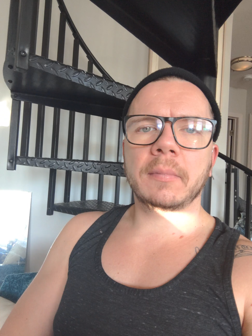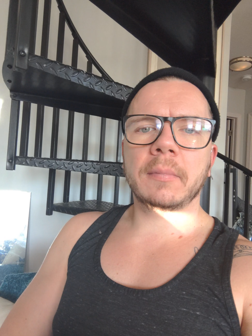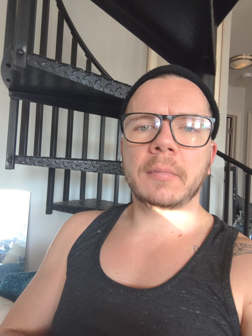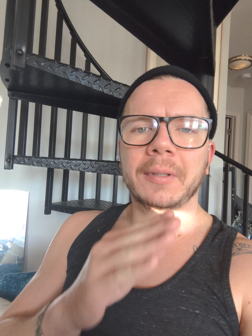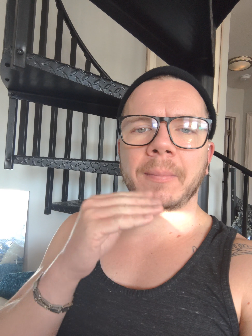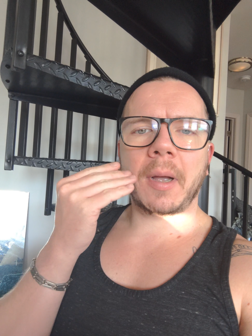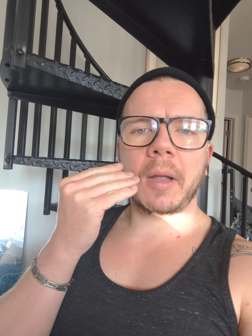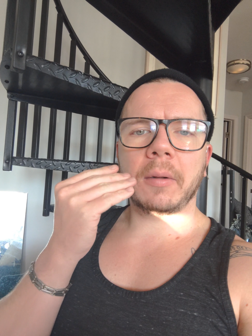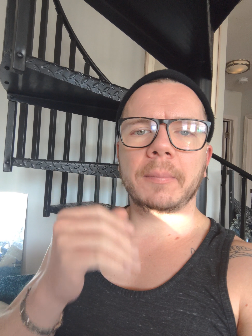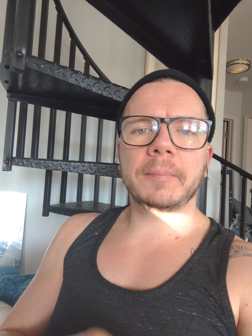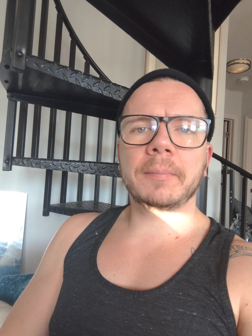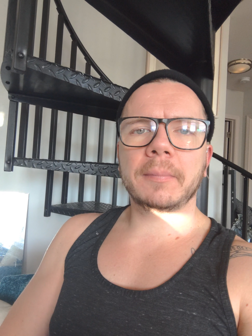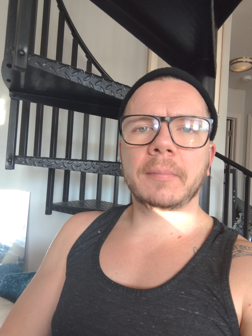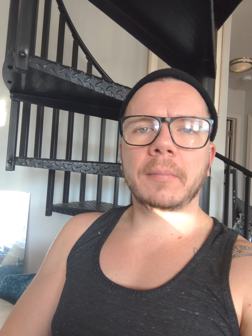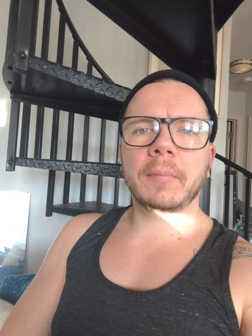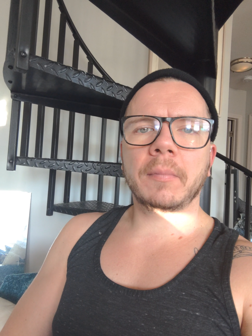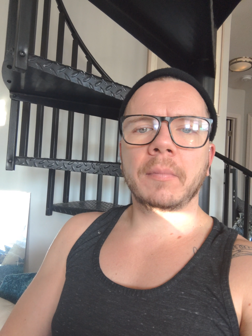smile